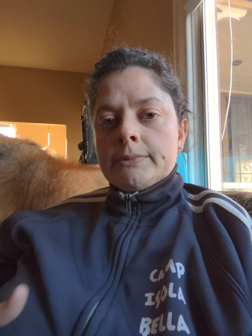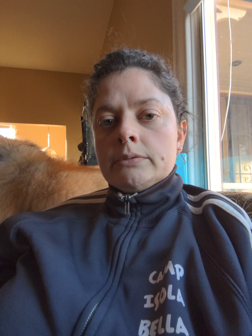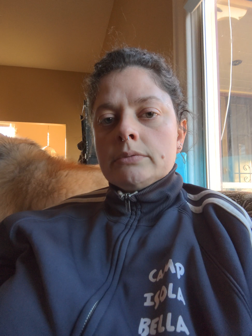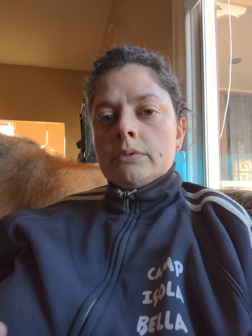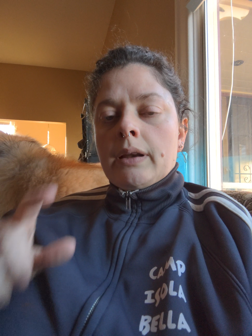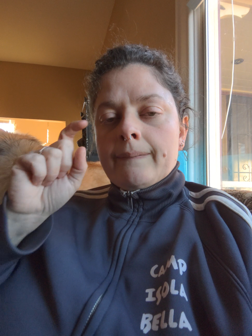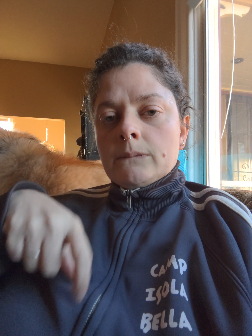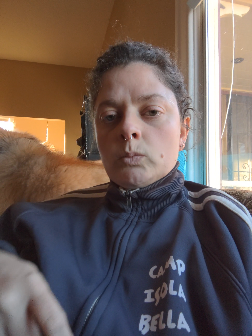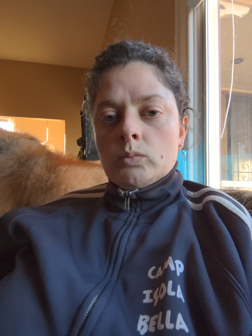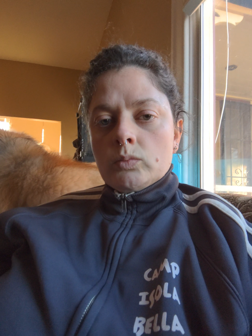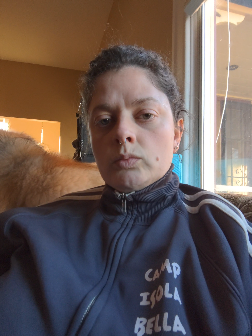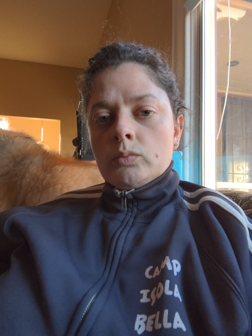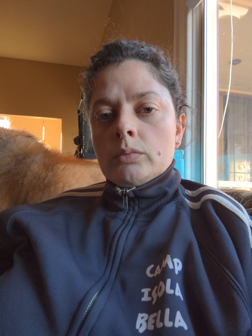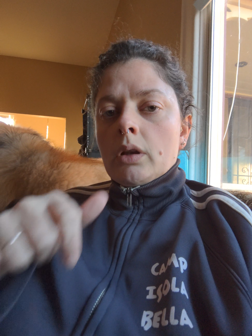have to